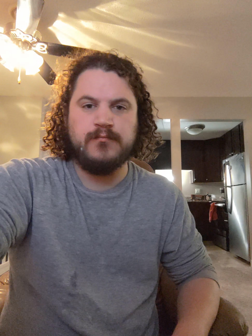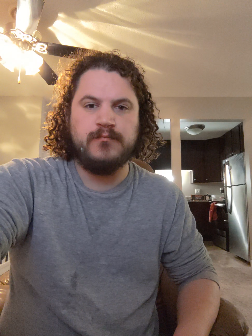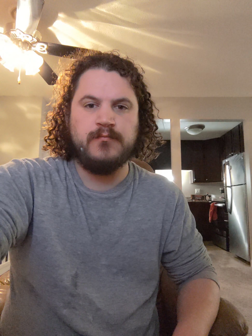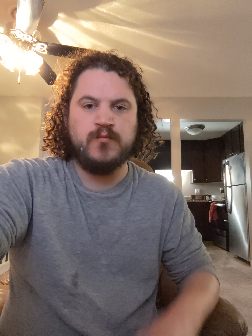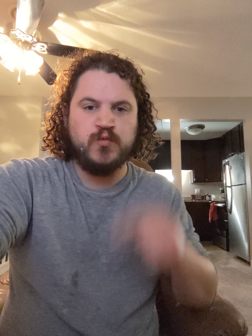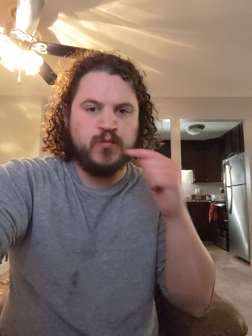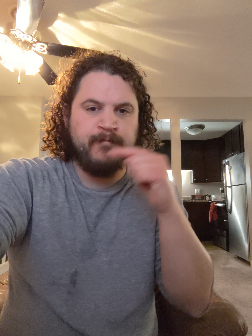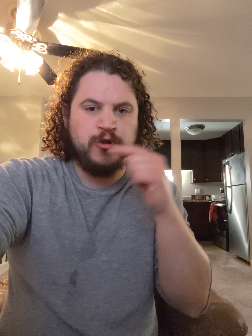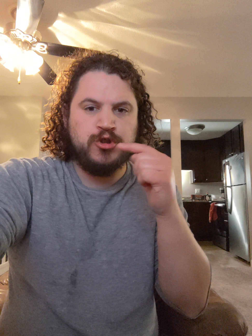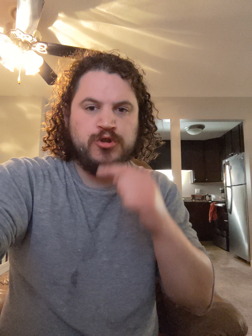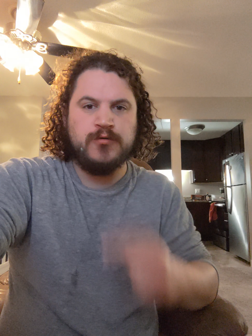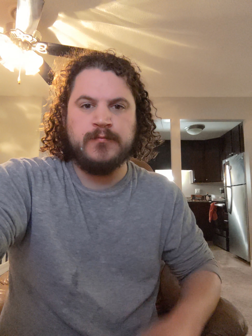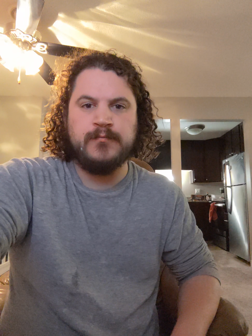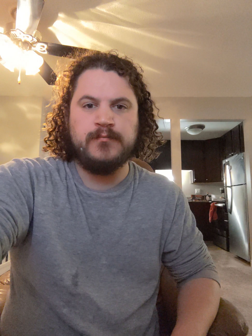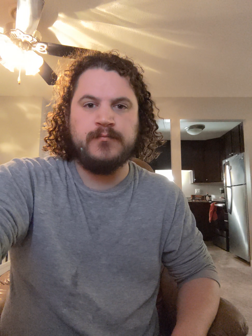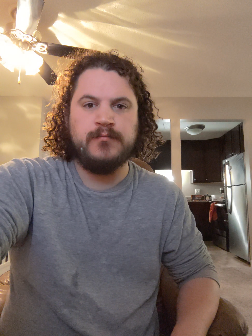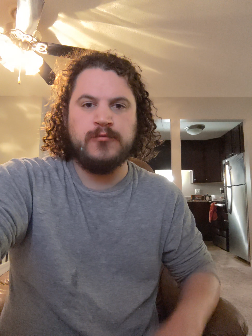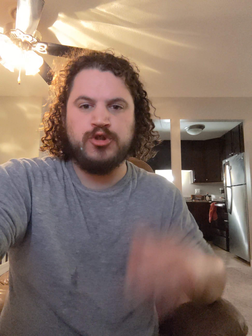toothbrush